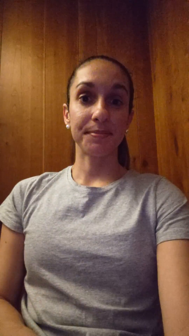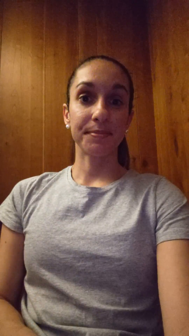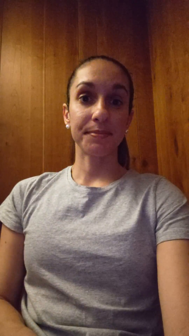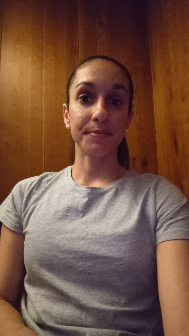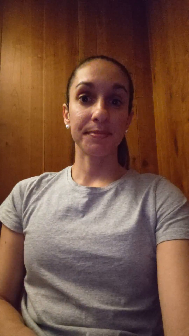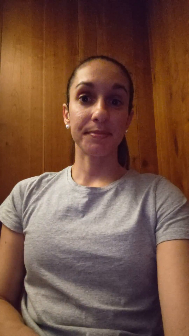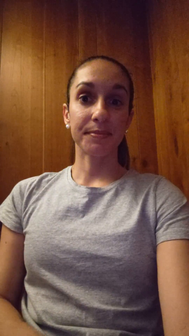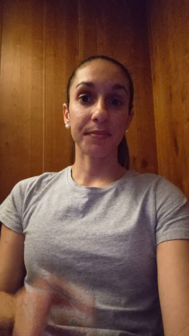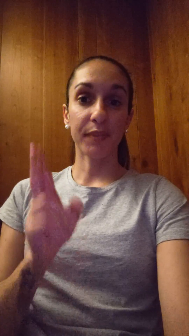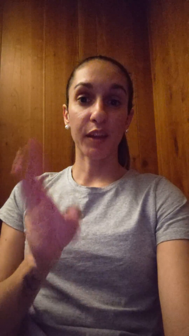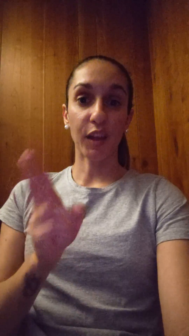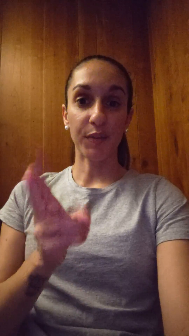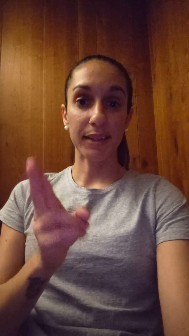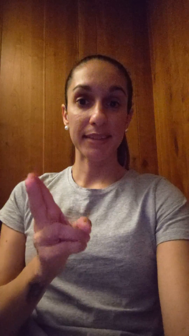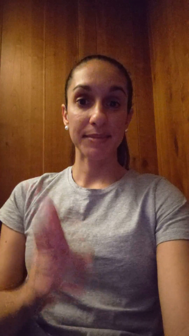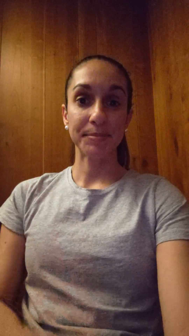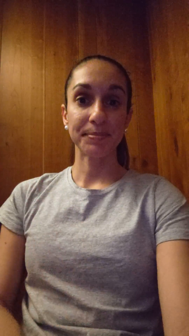hurry